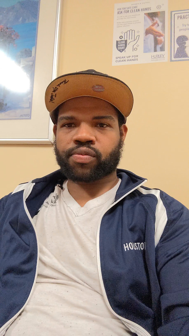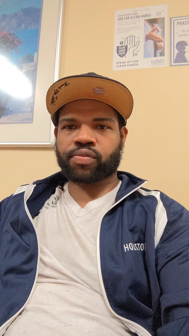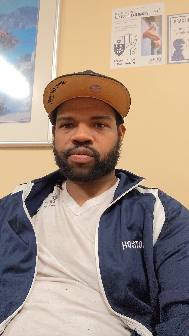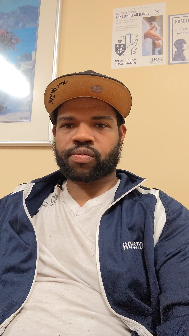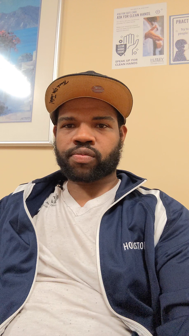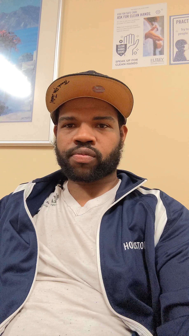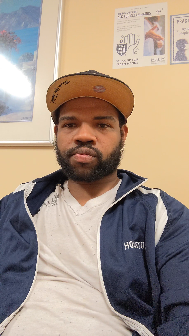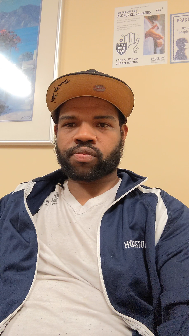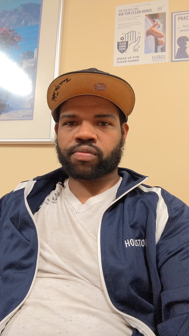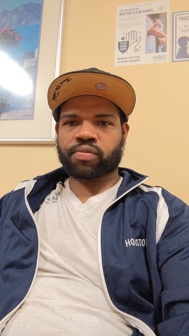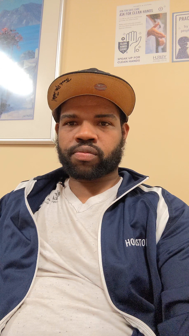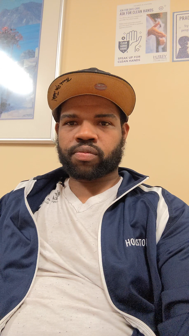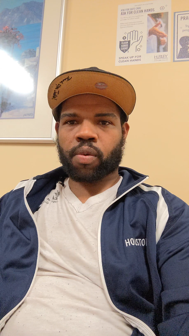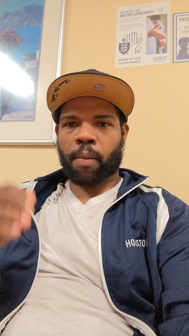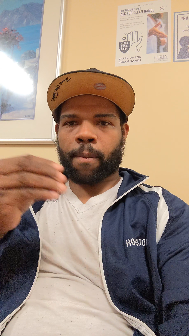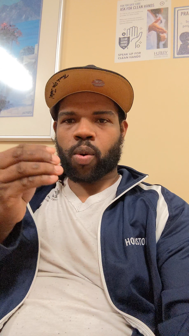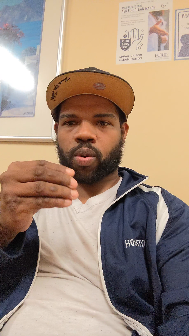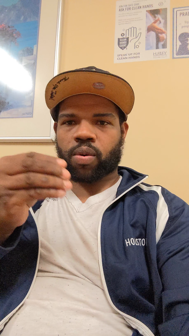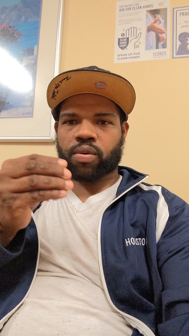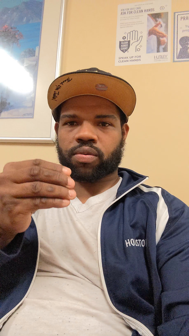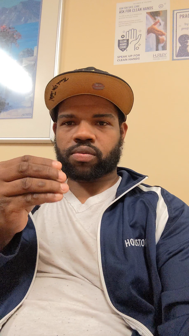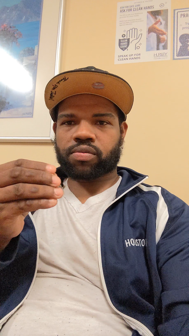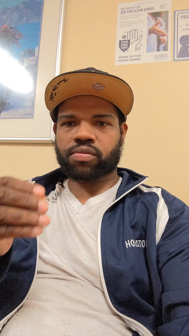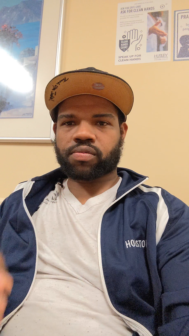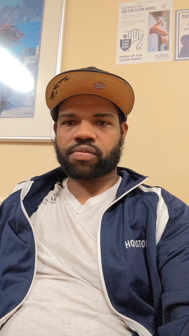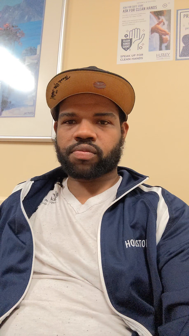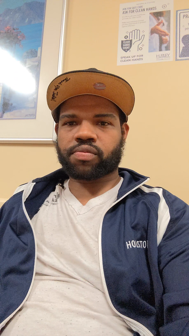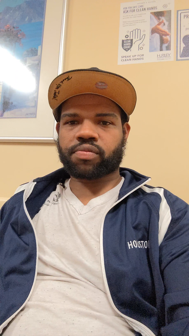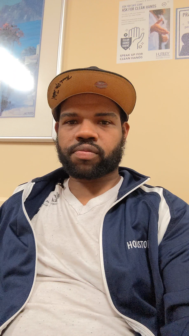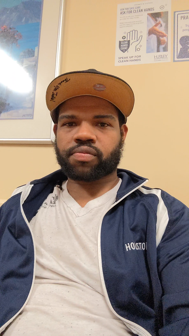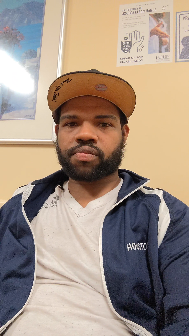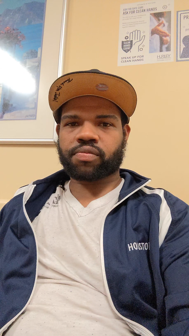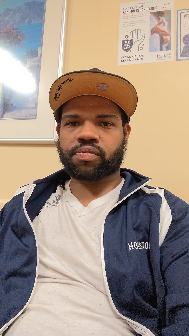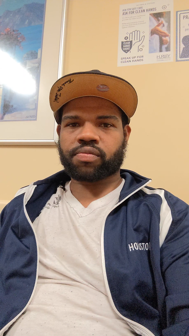more